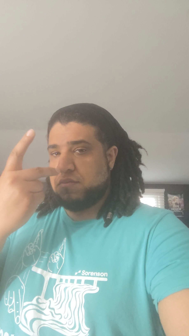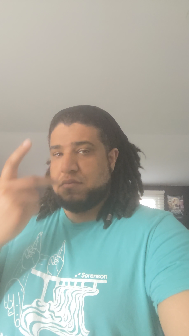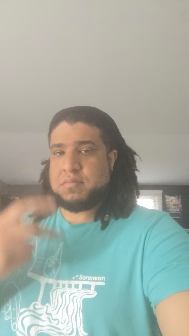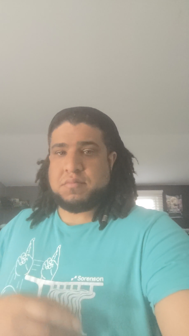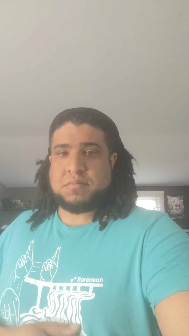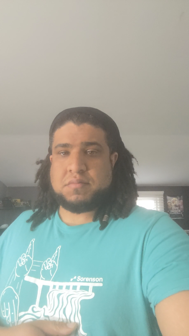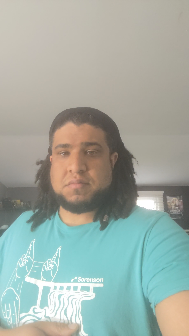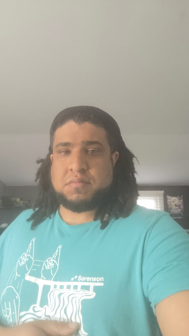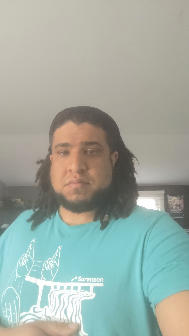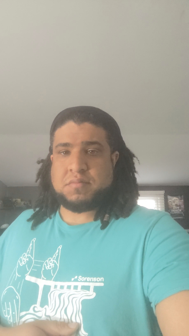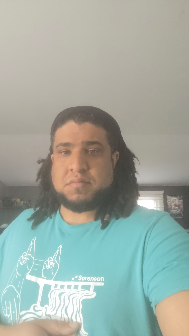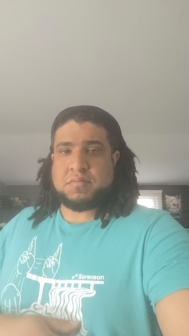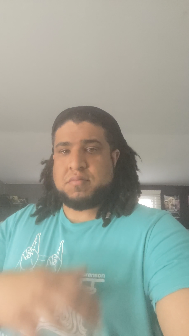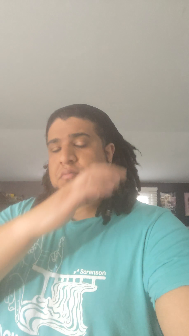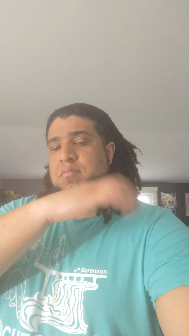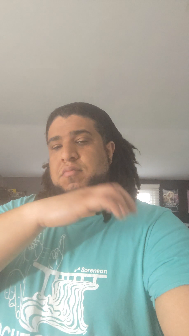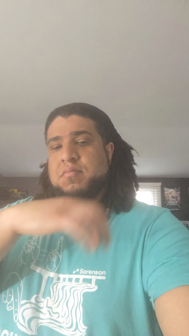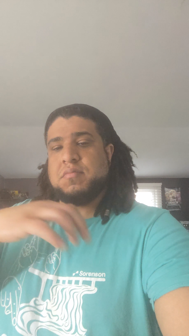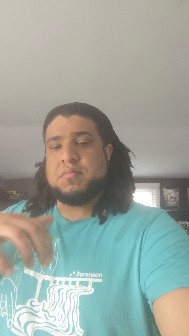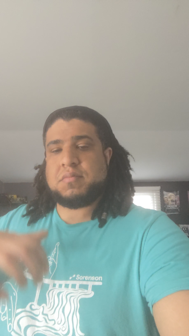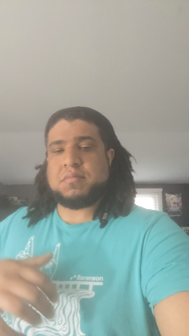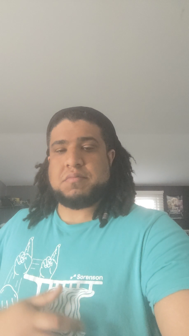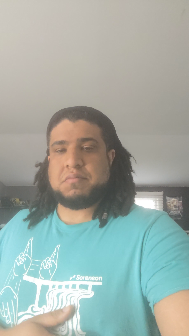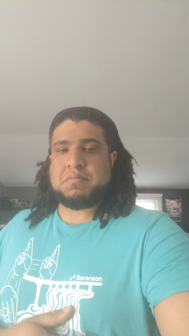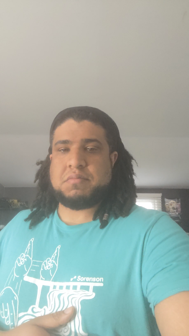grapes